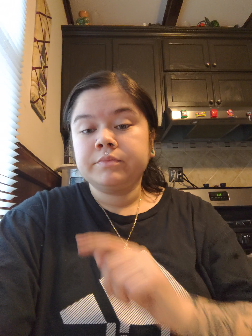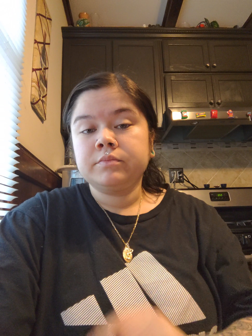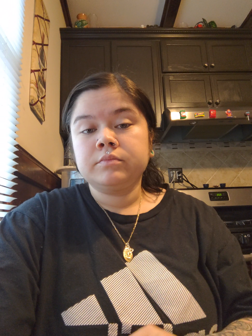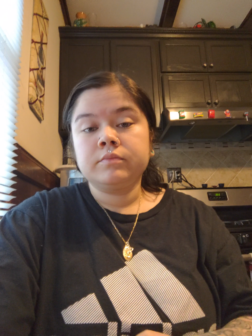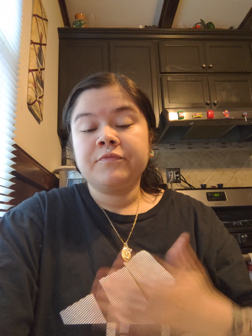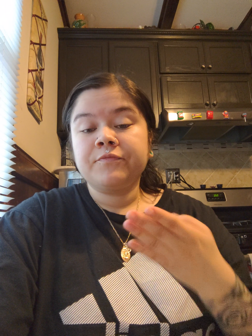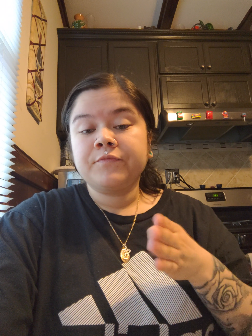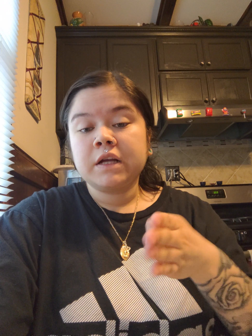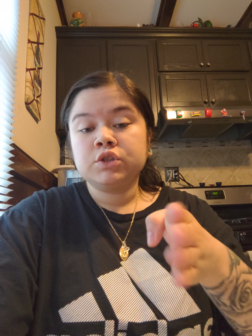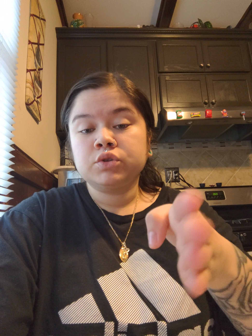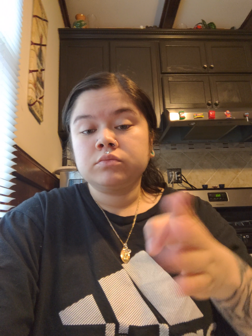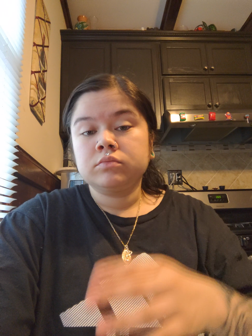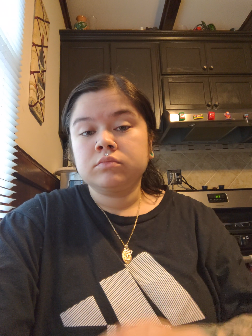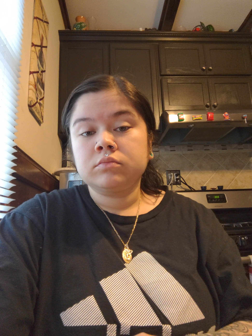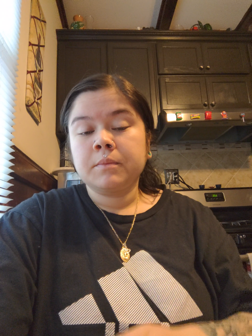fish